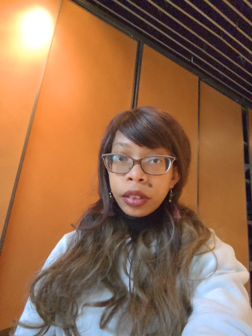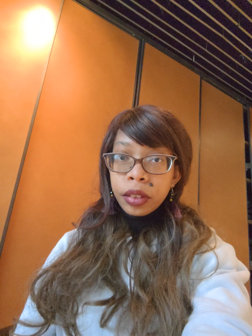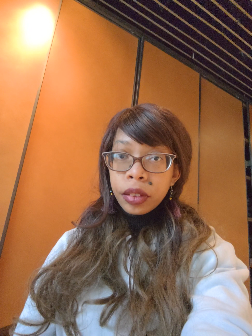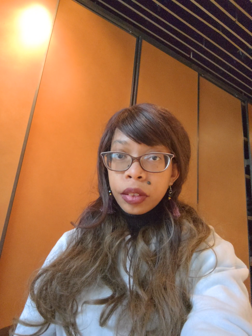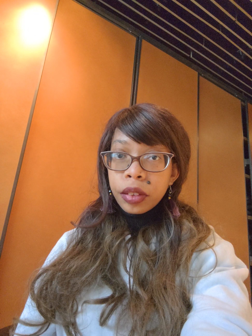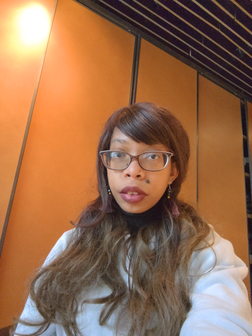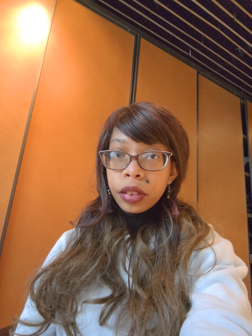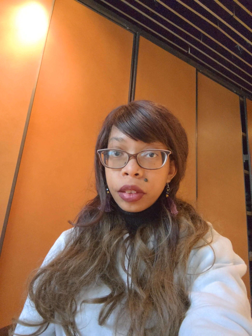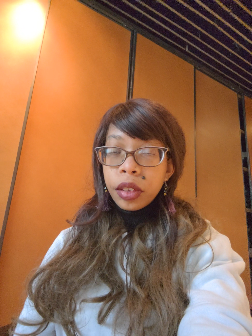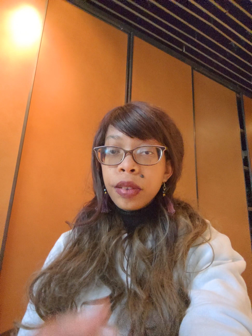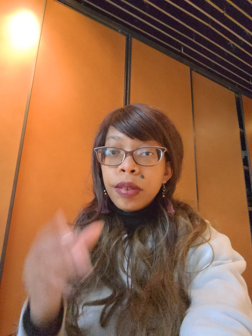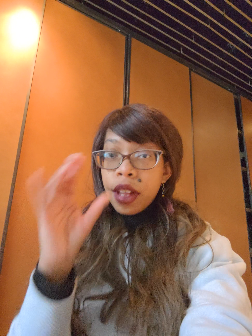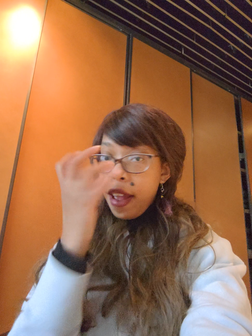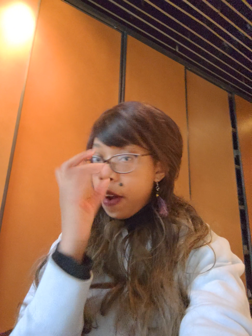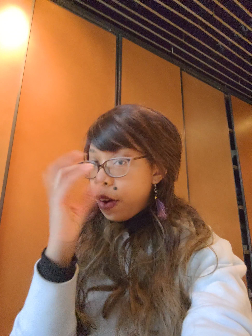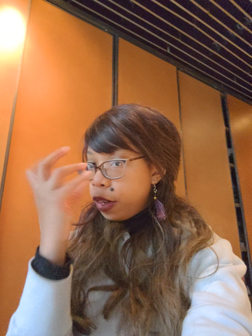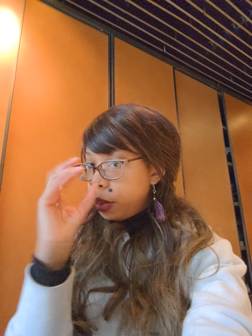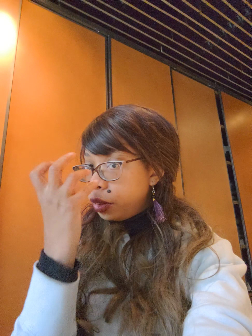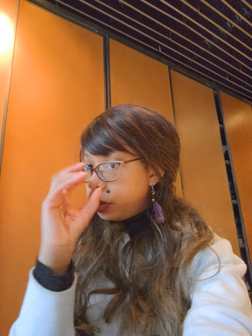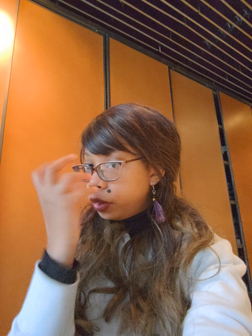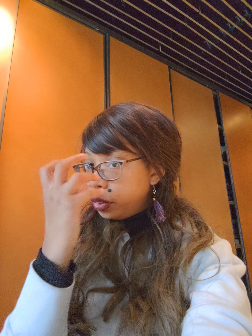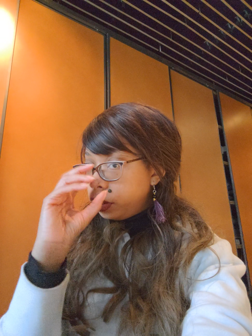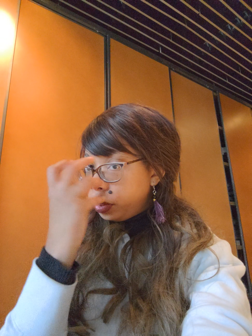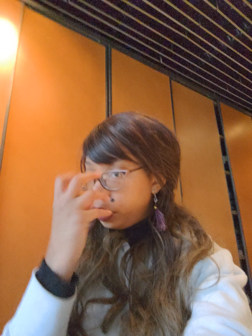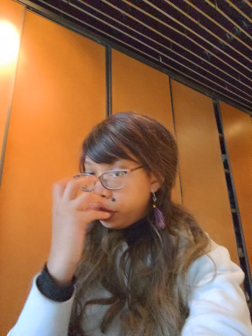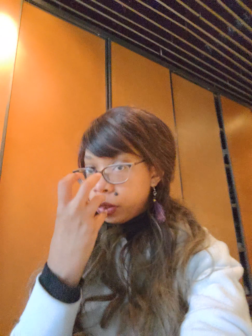clown